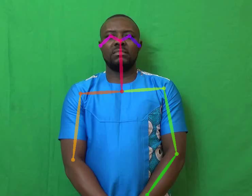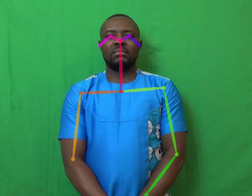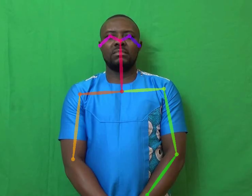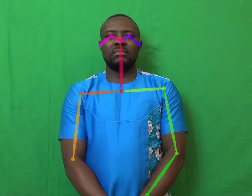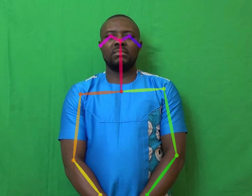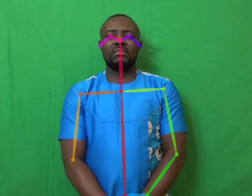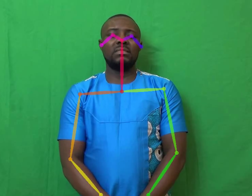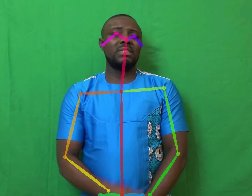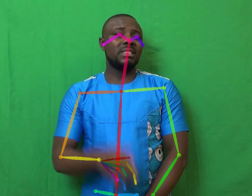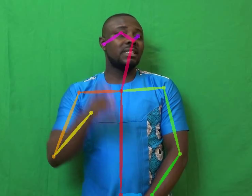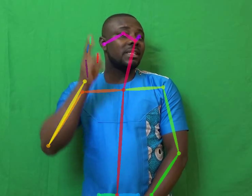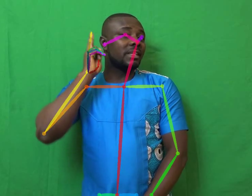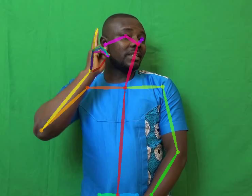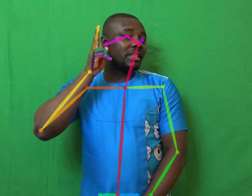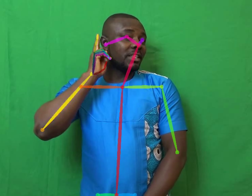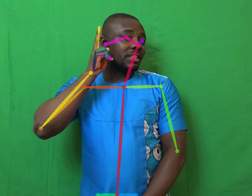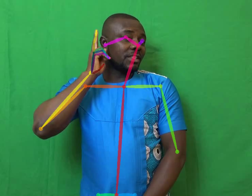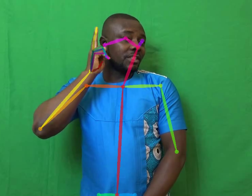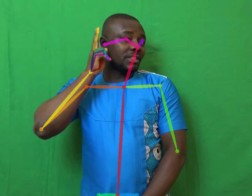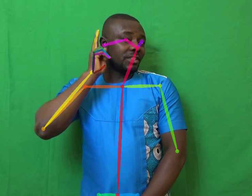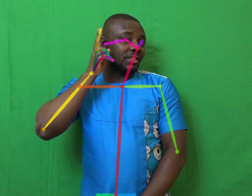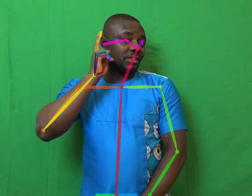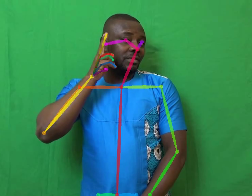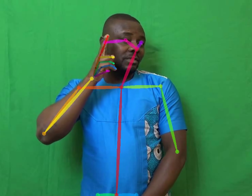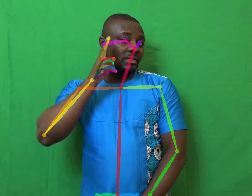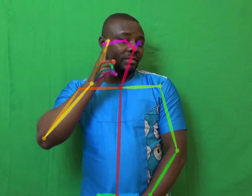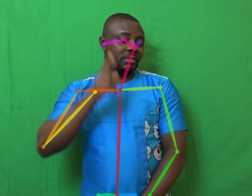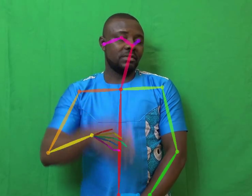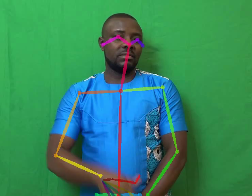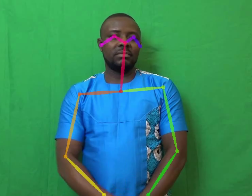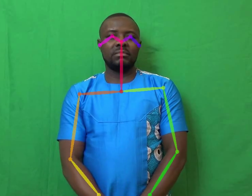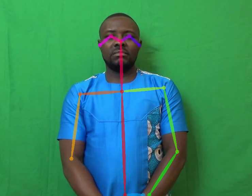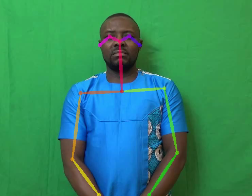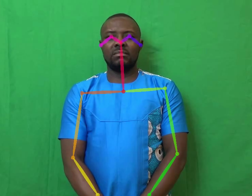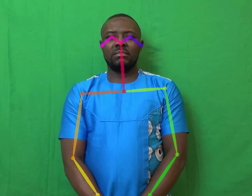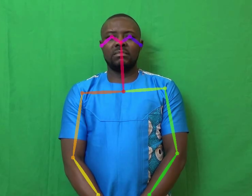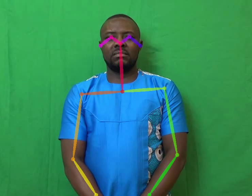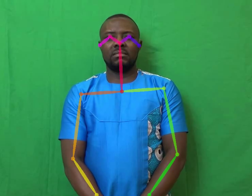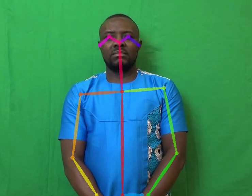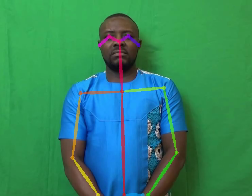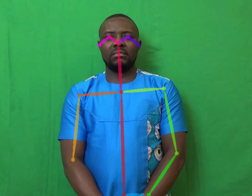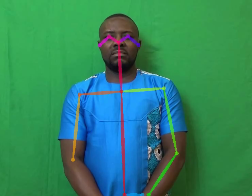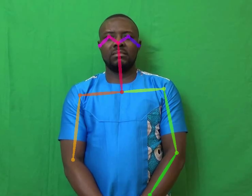history